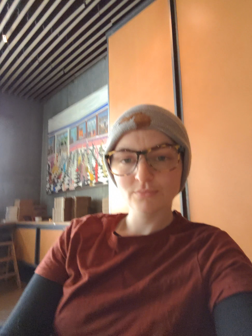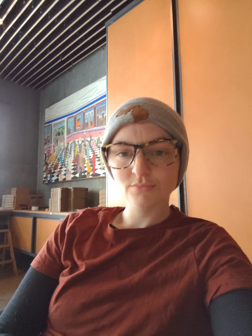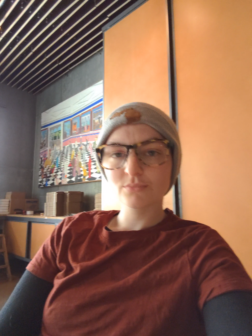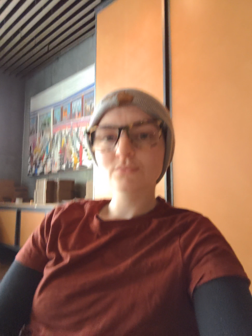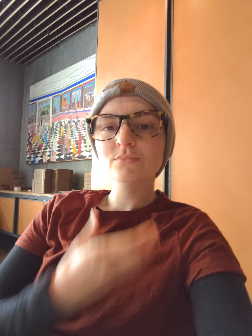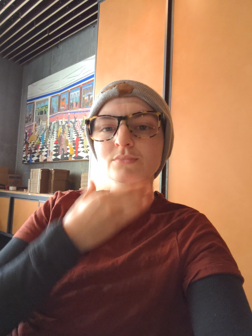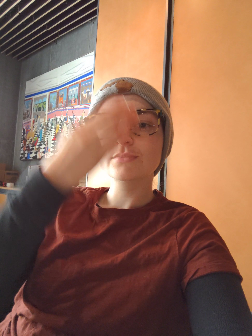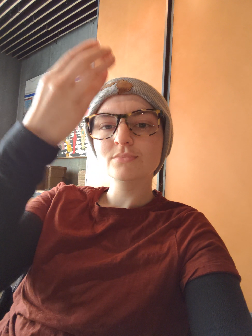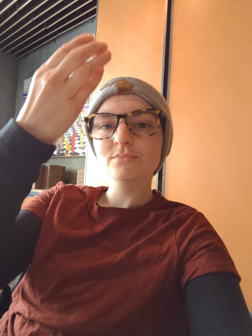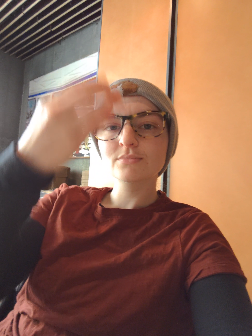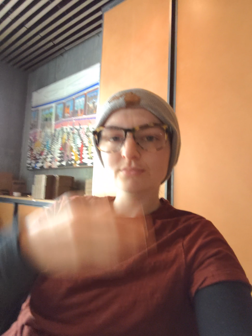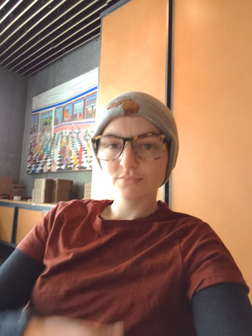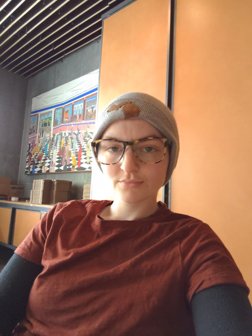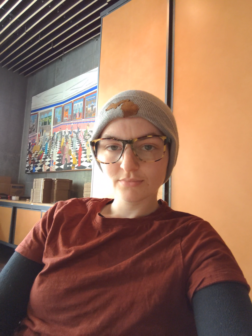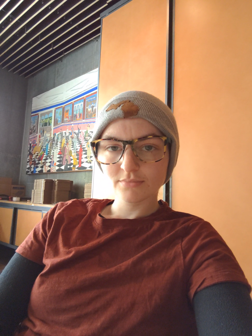giraffe